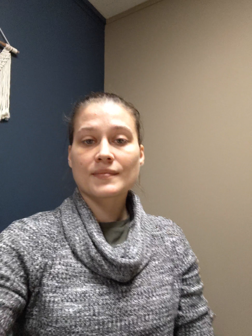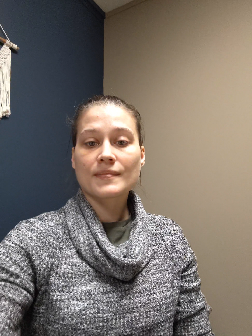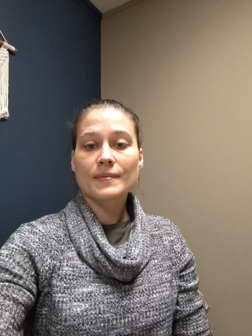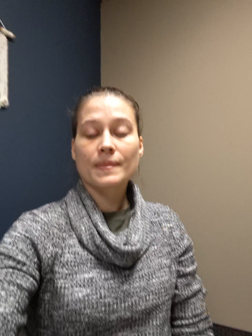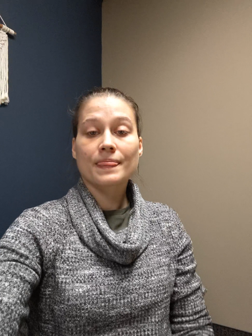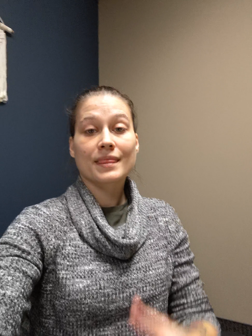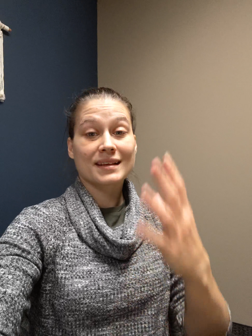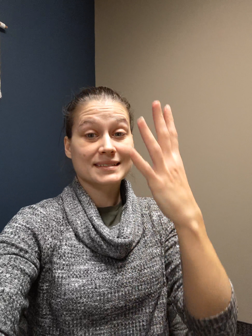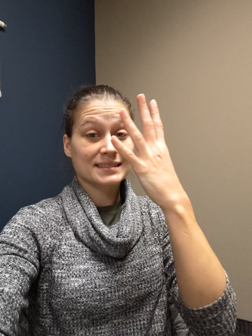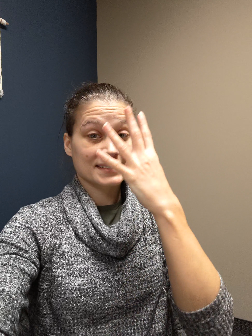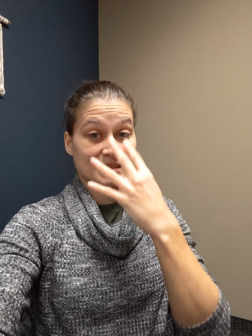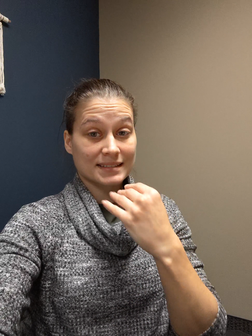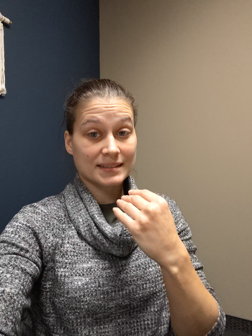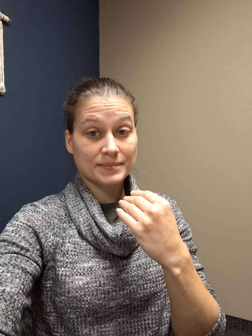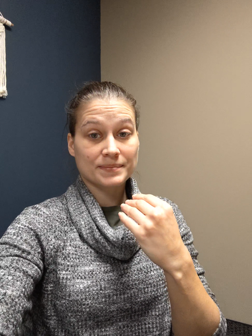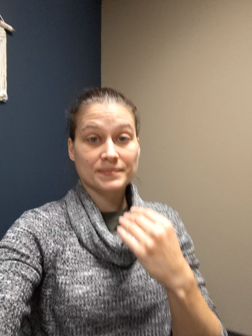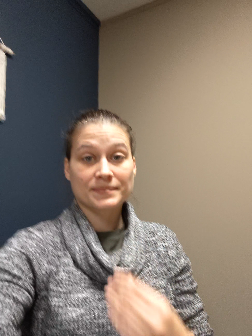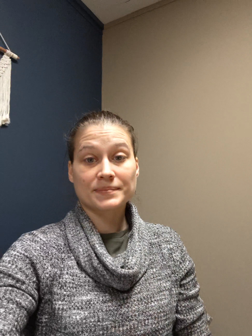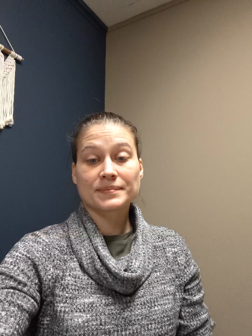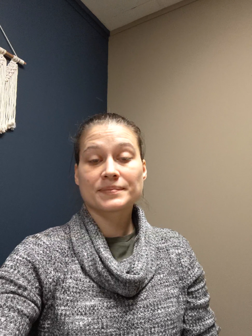sleepy